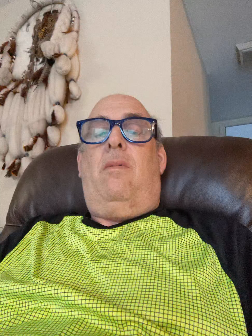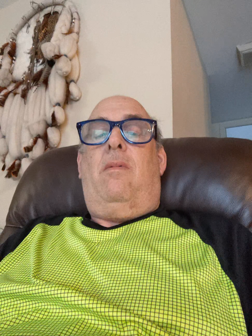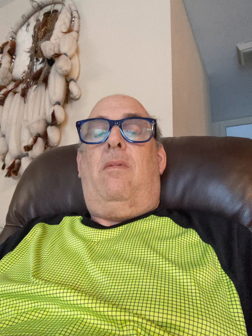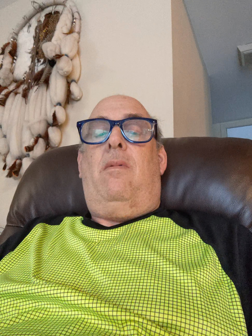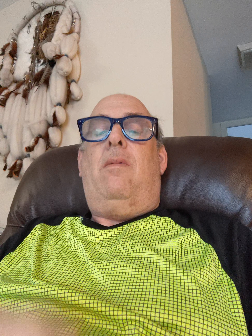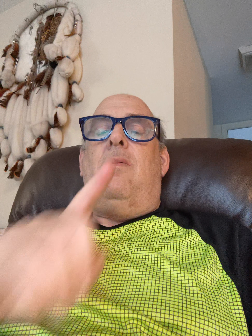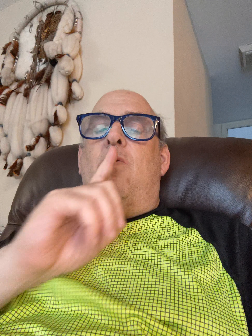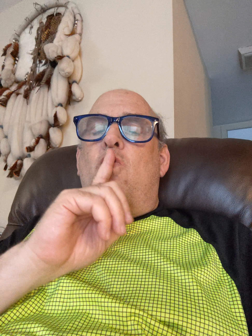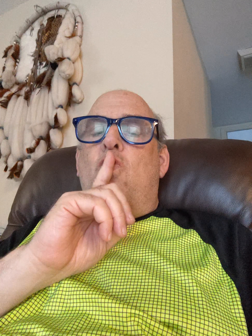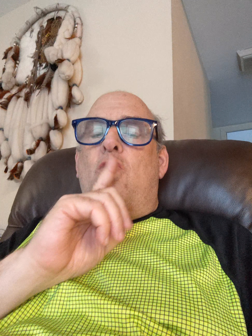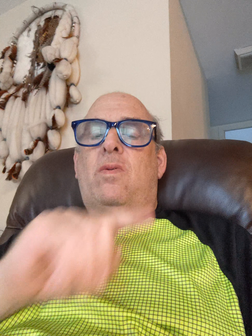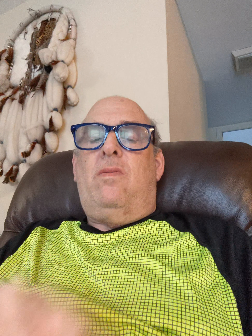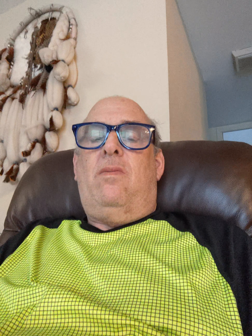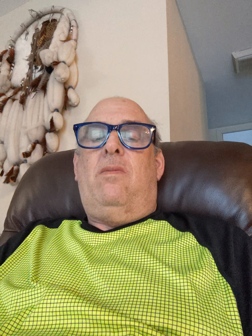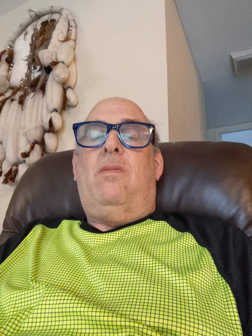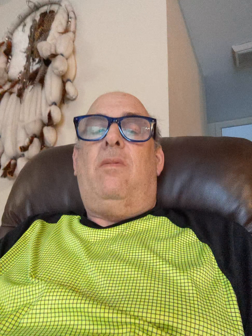shhh